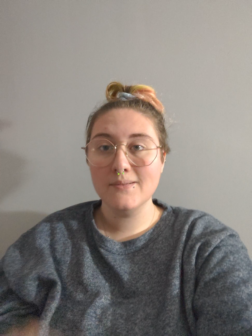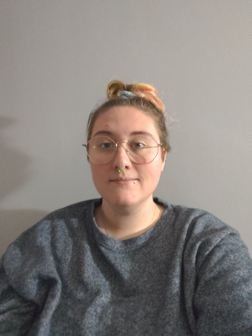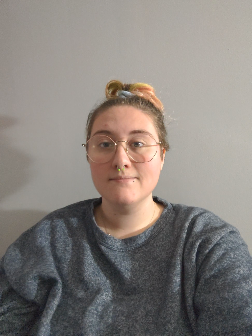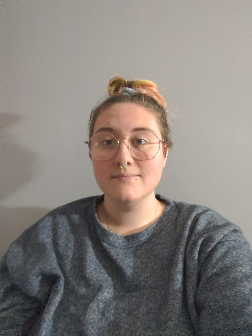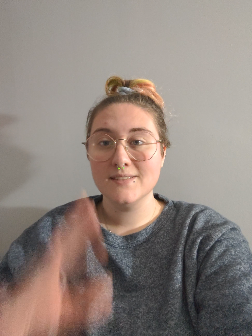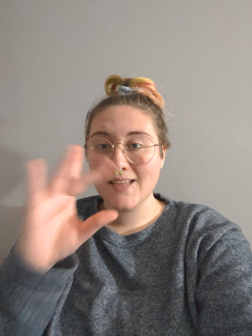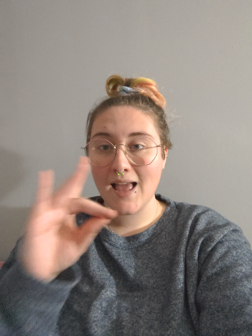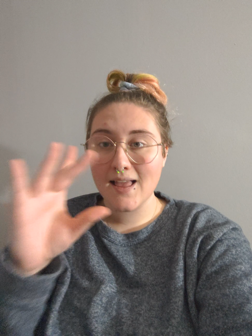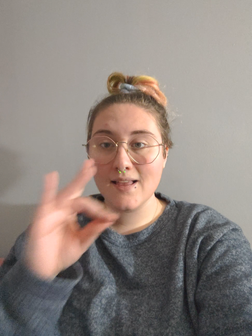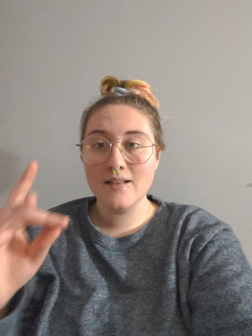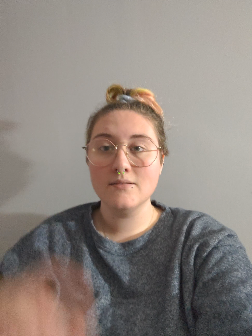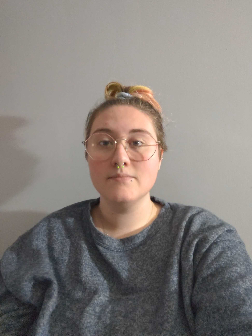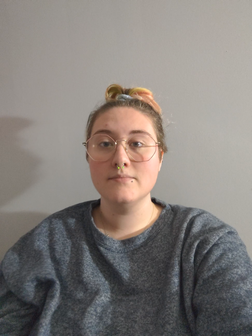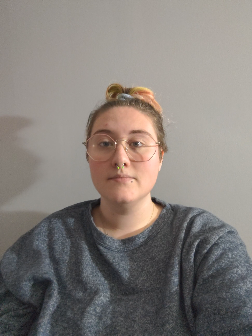say